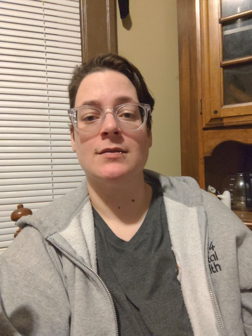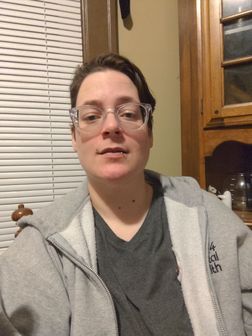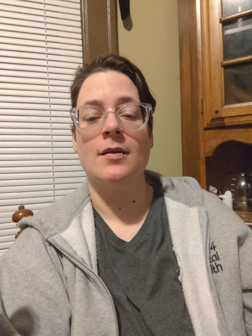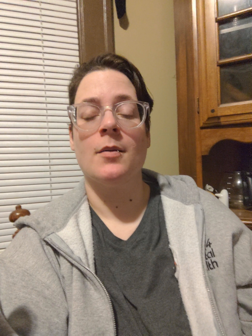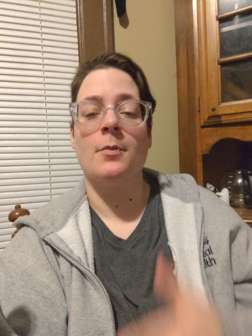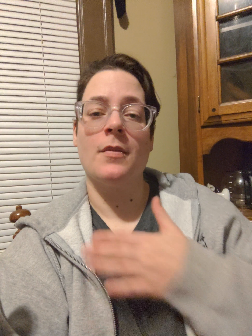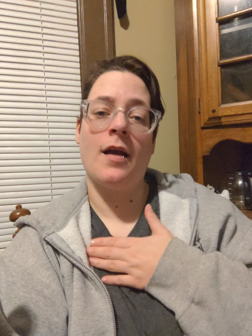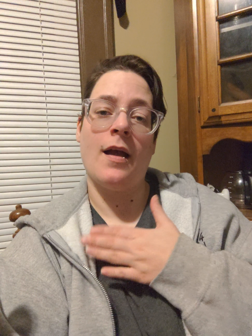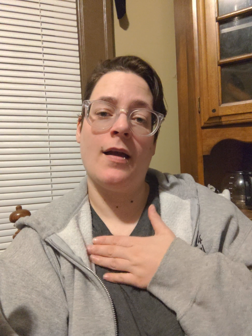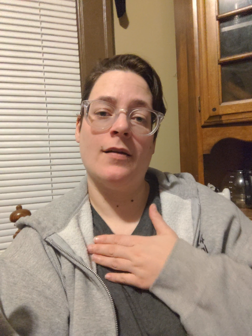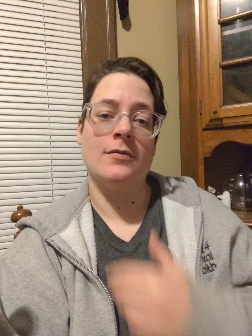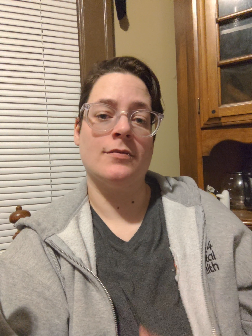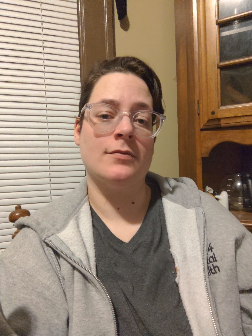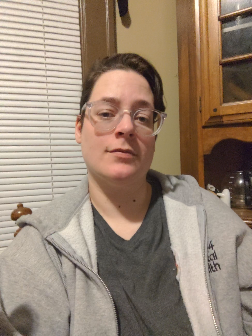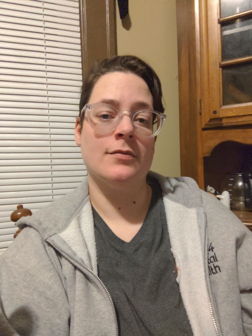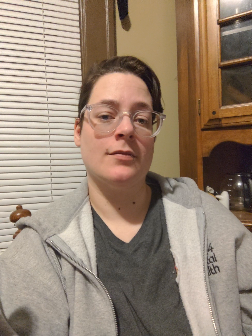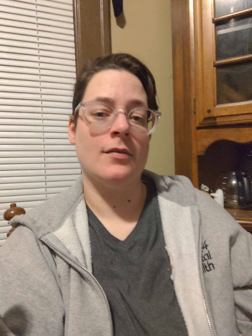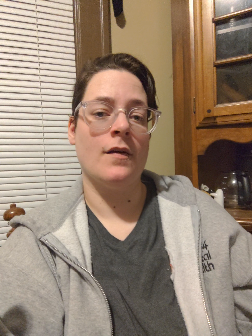my